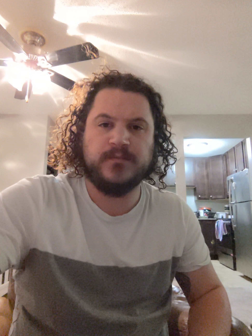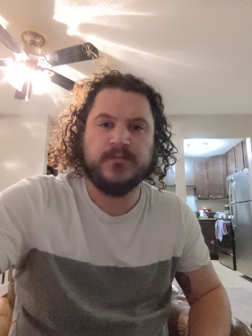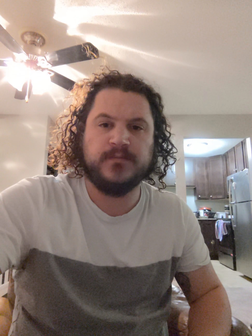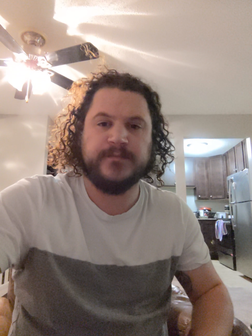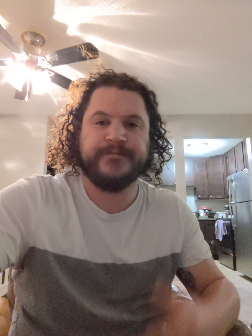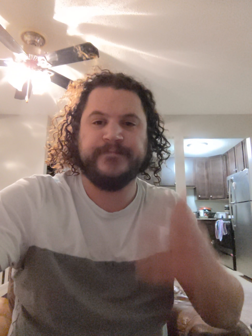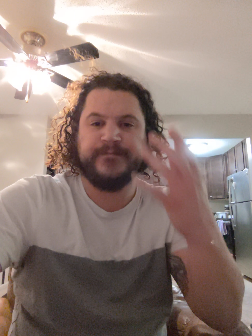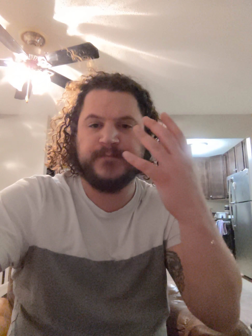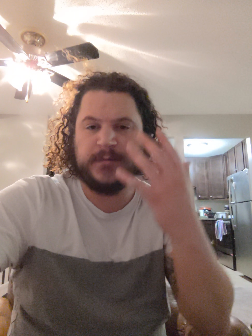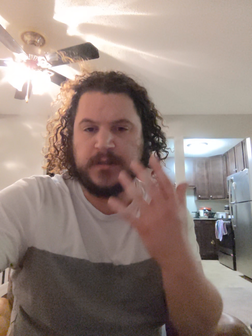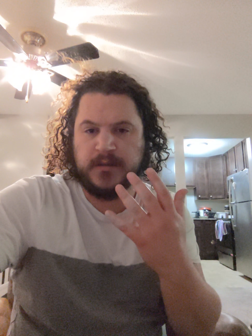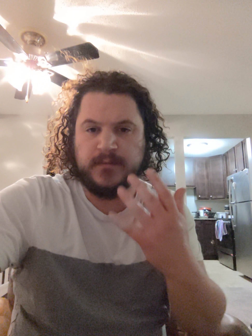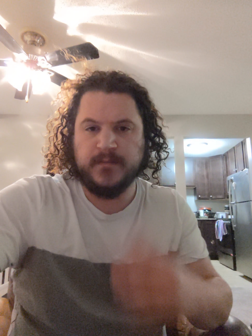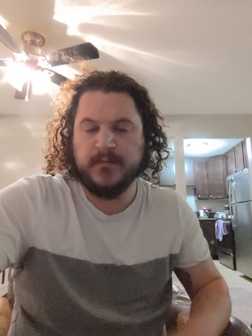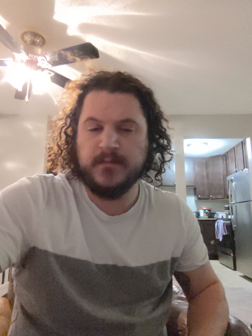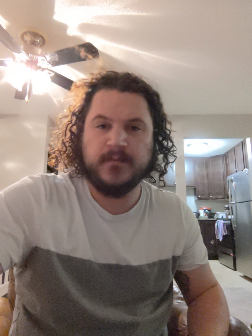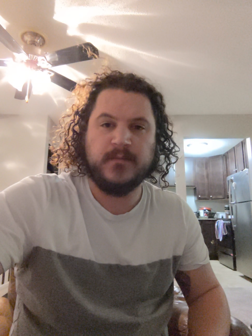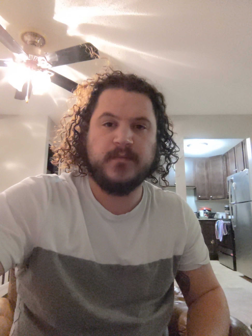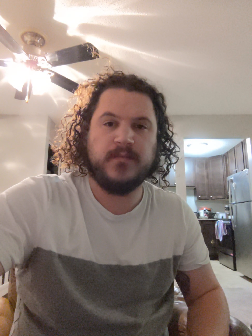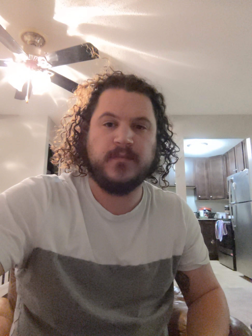sad